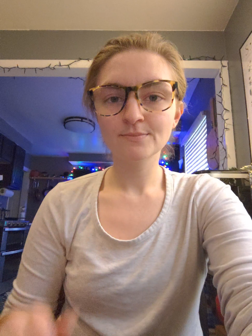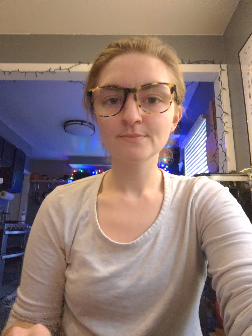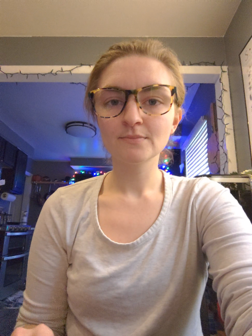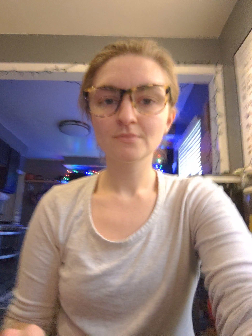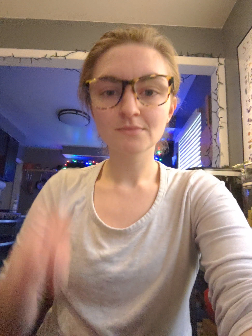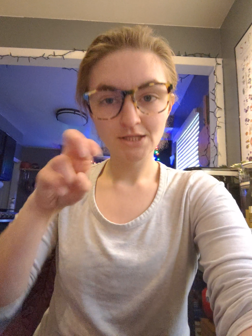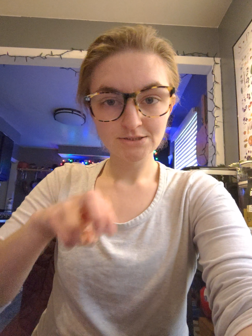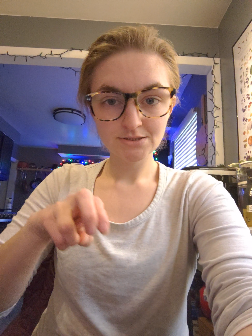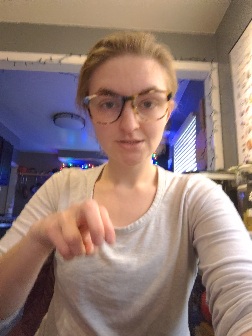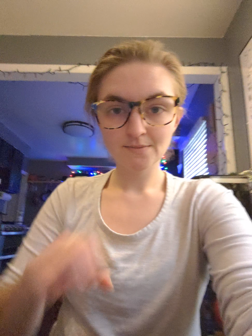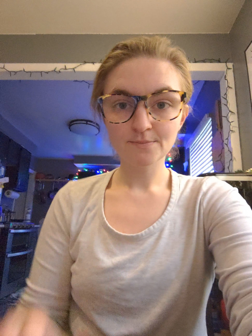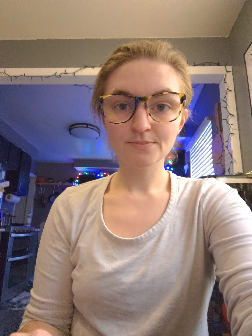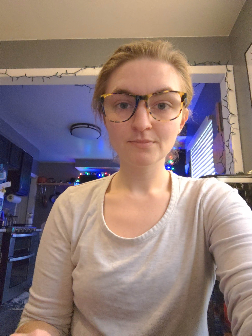chair